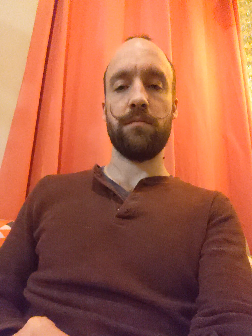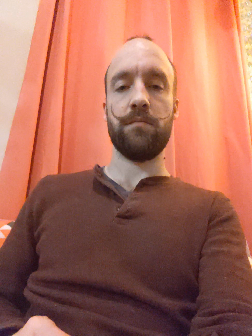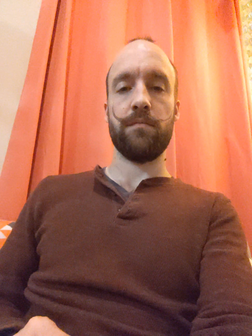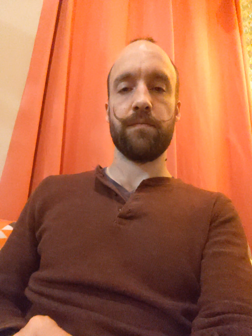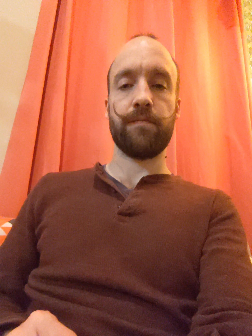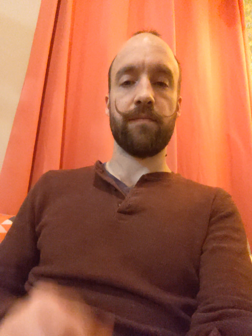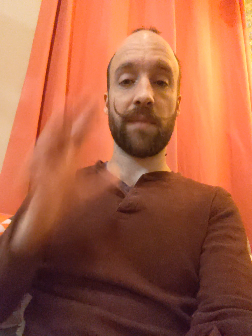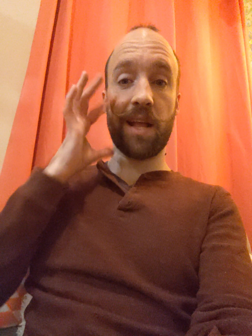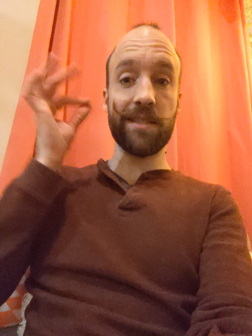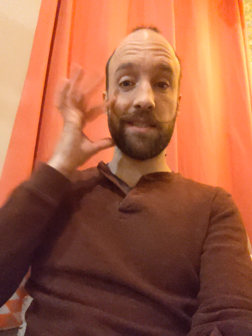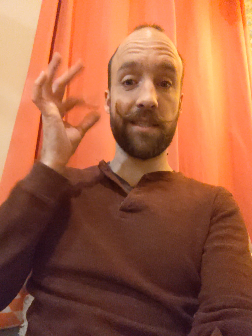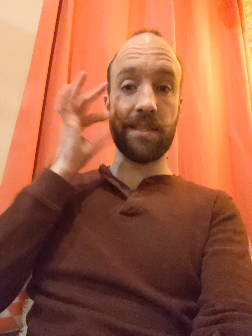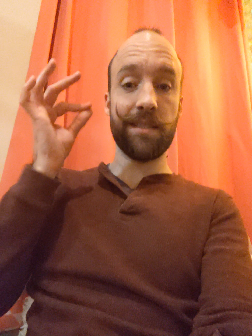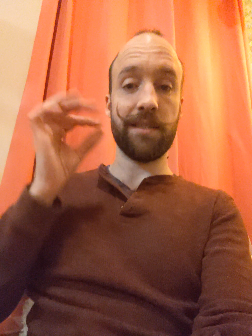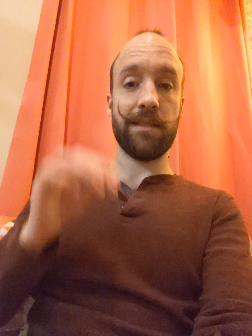cat